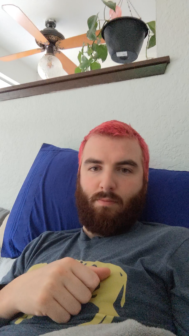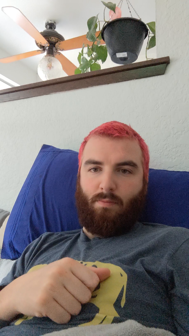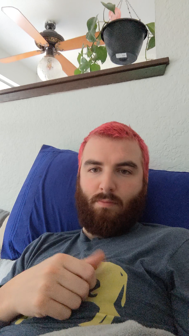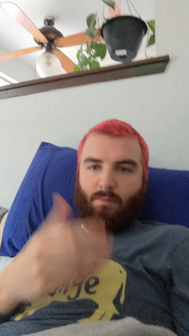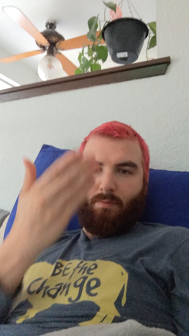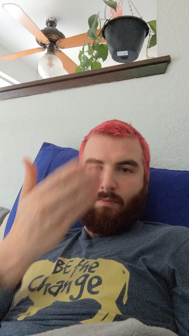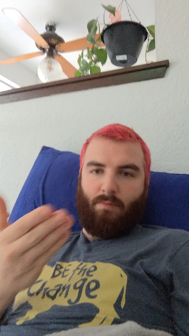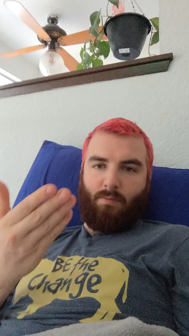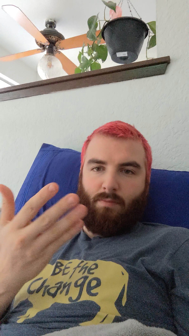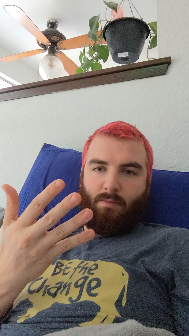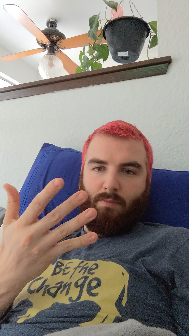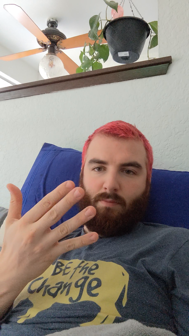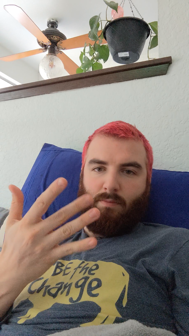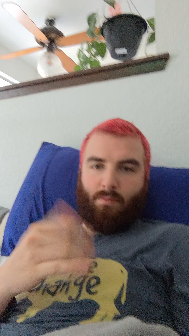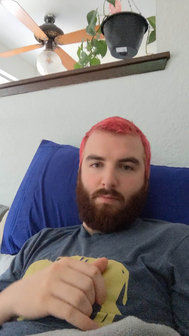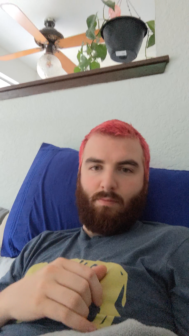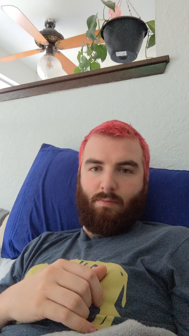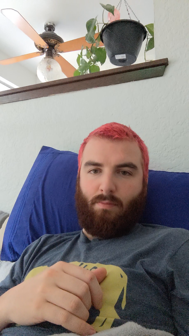hand